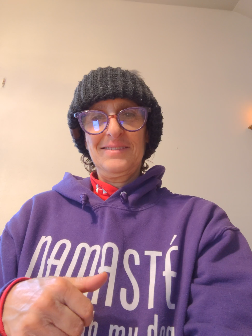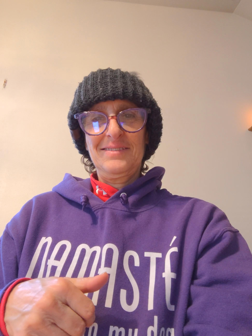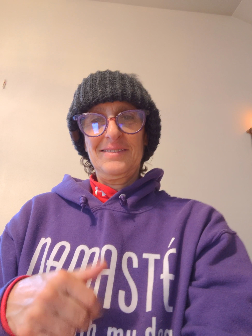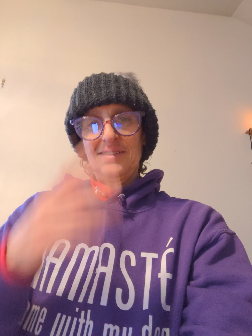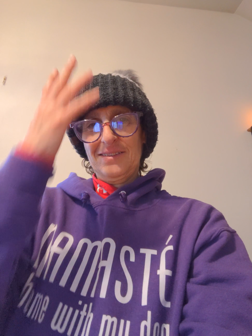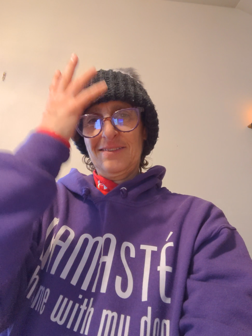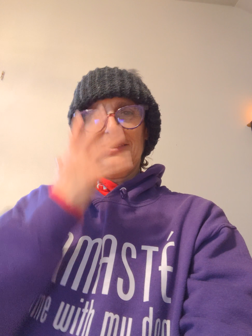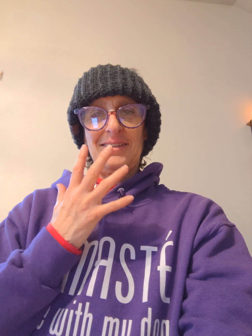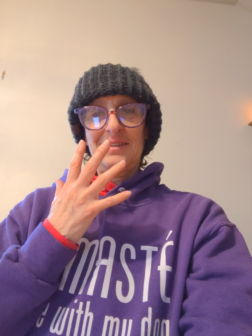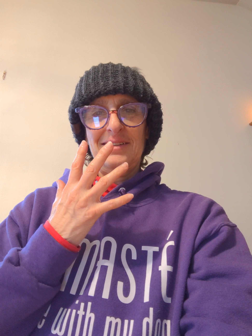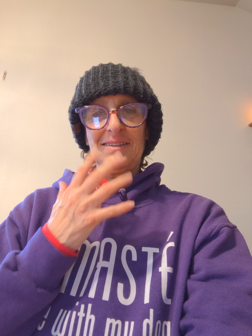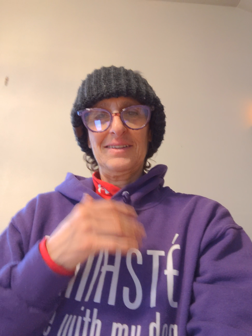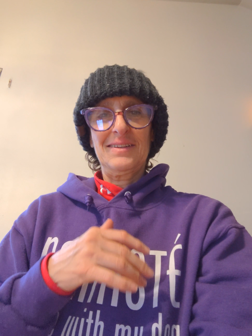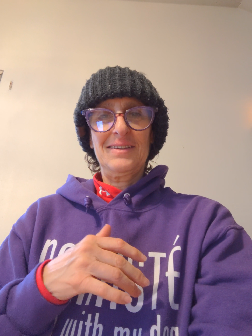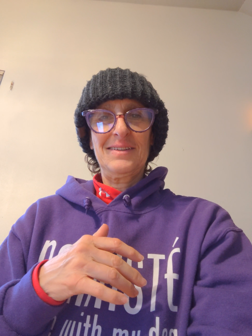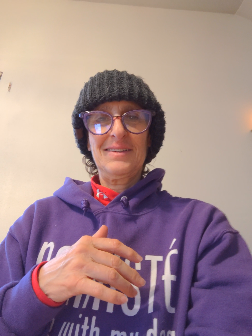sad